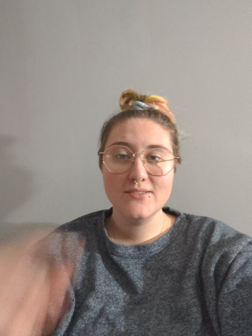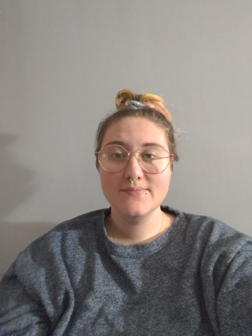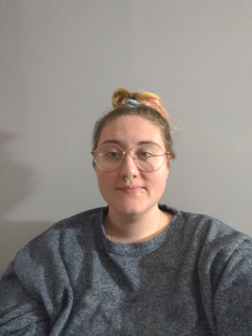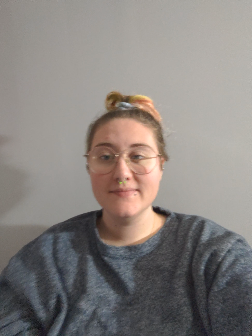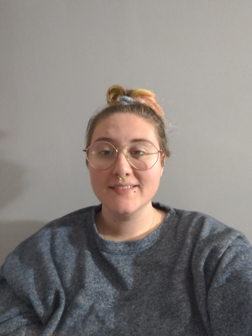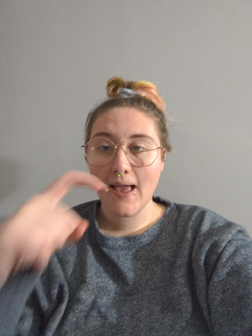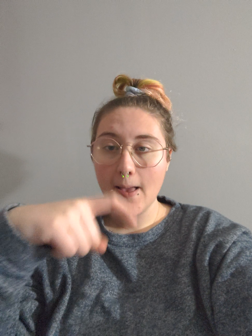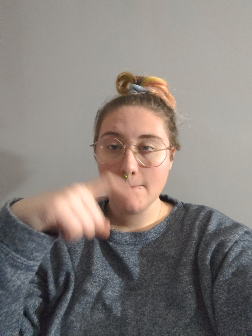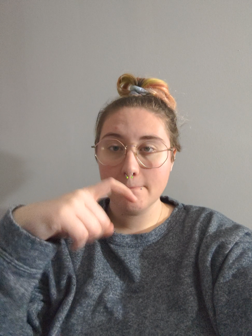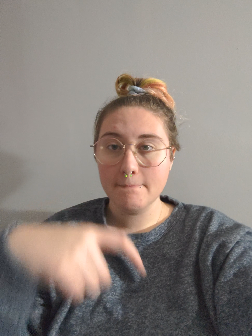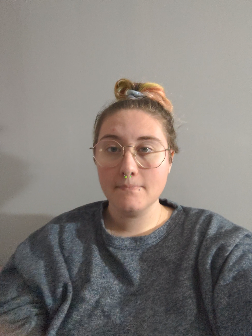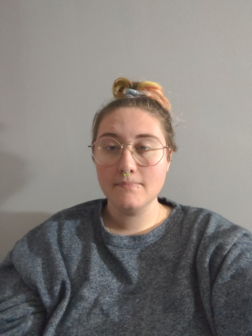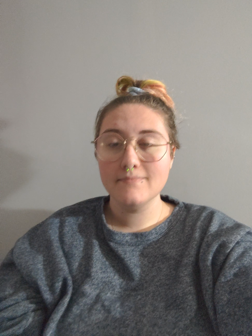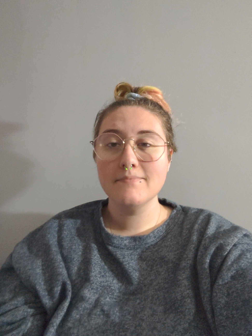time